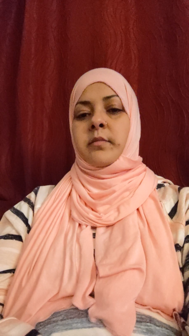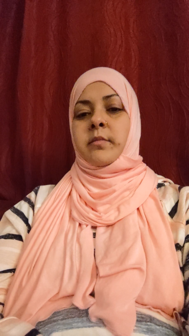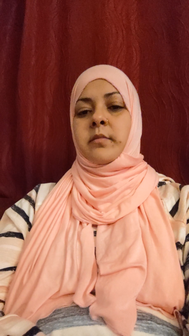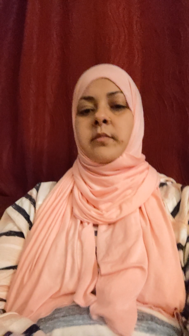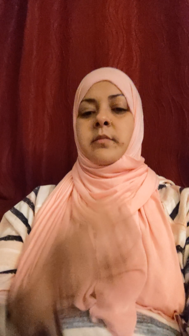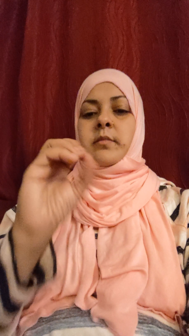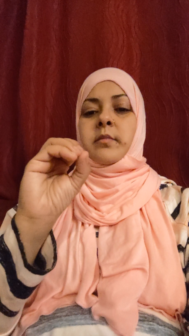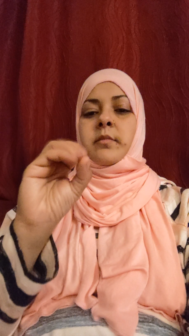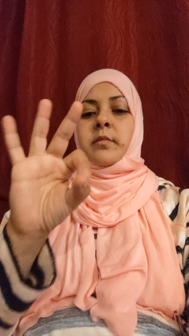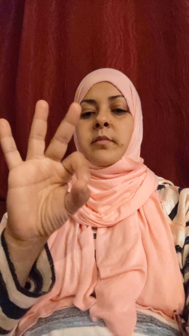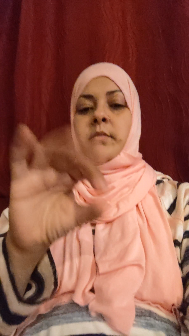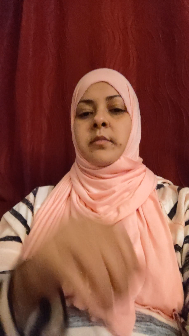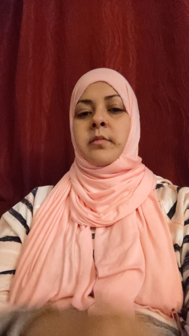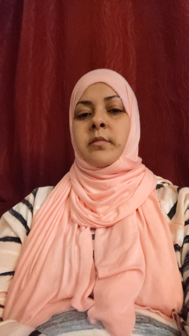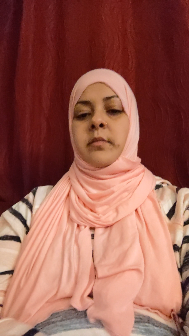of